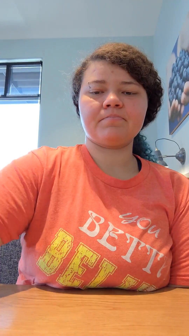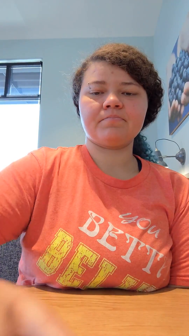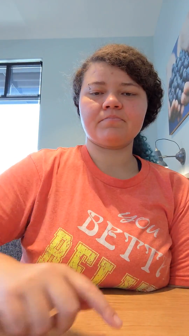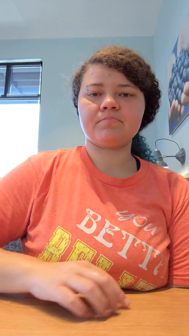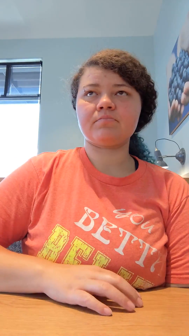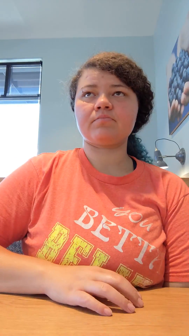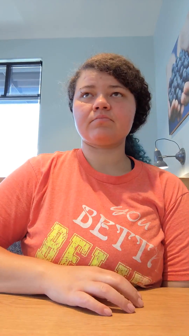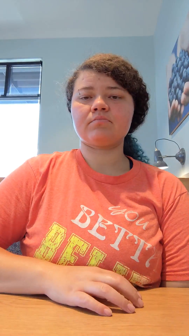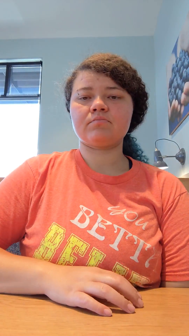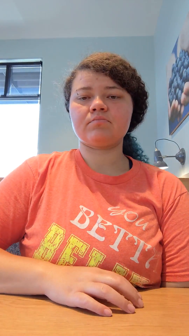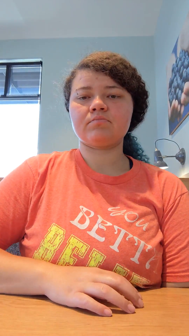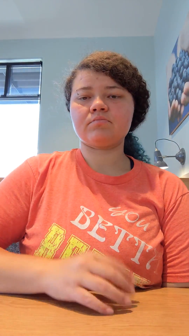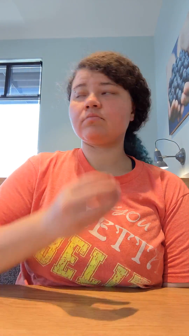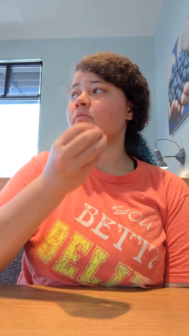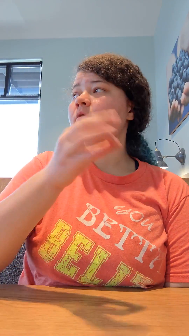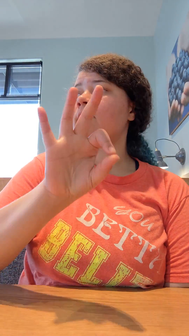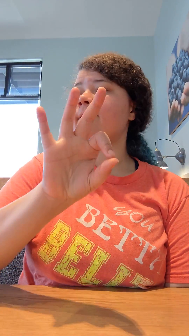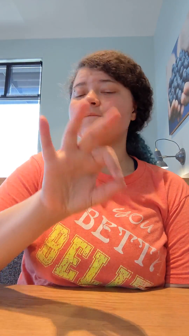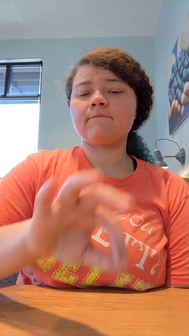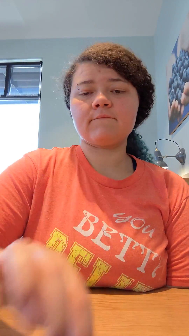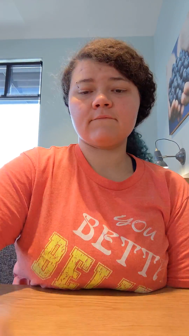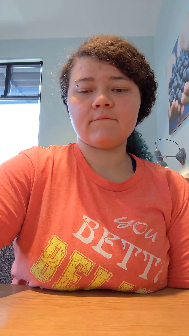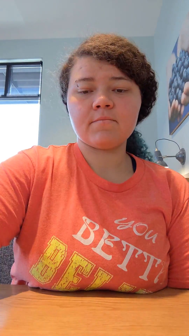of